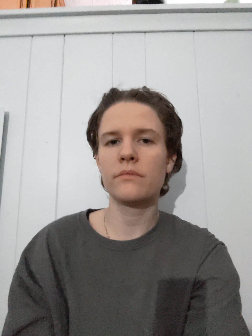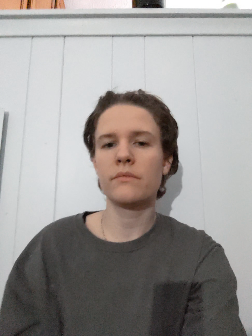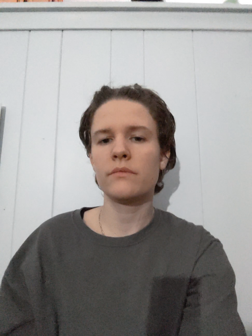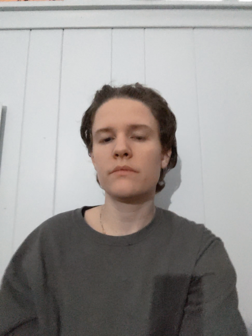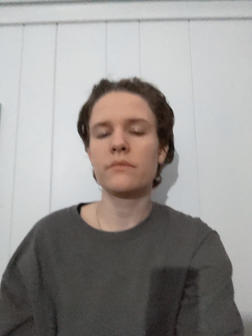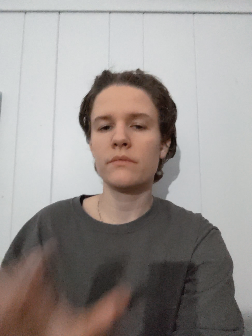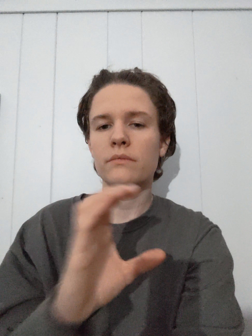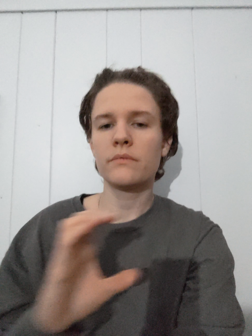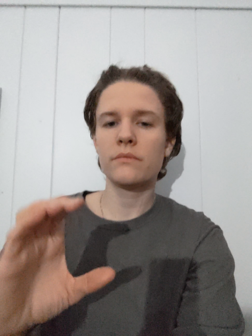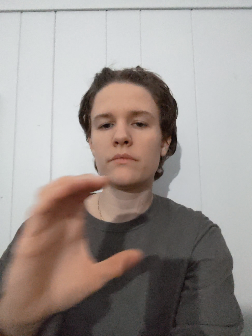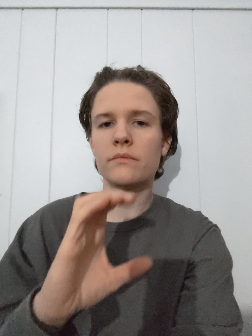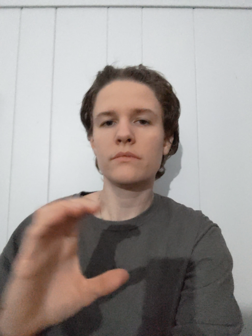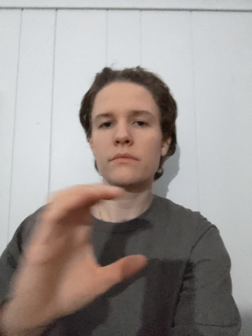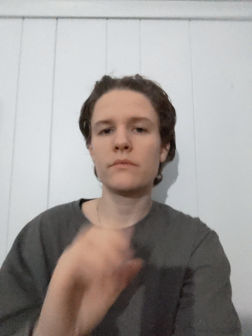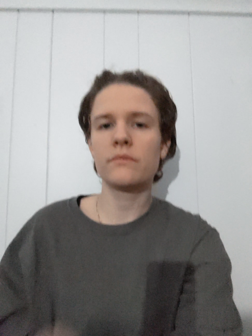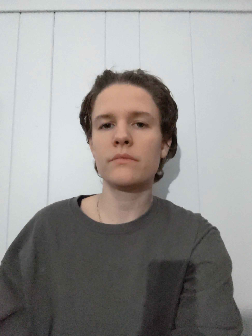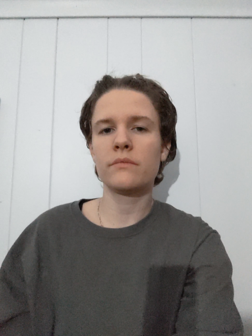chocolate